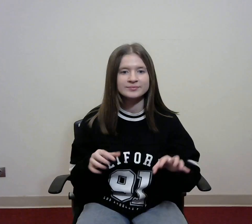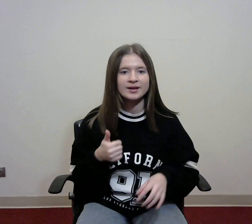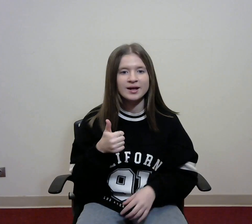yaxşı